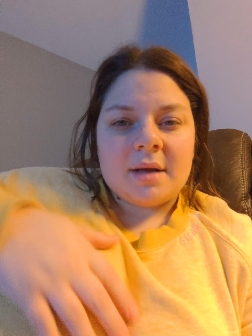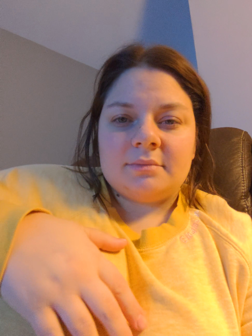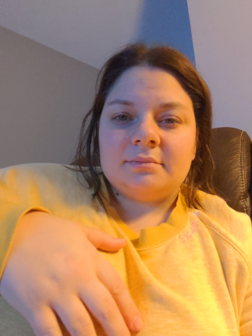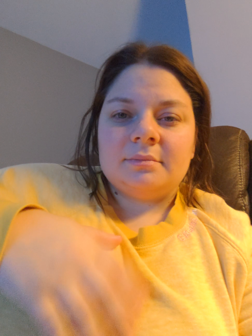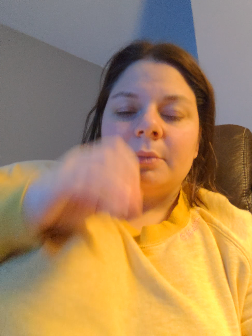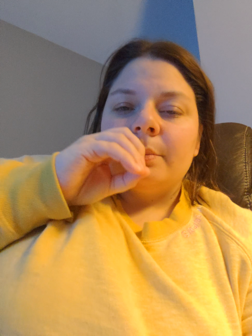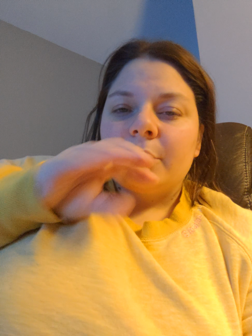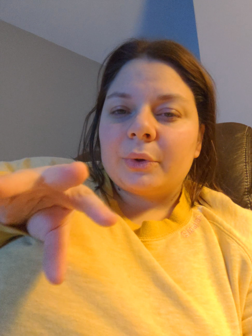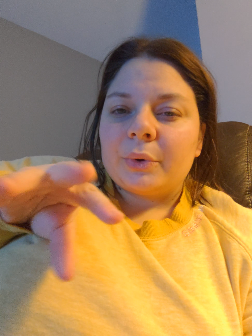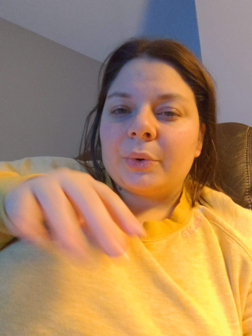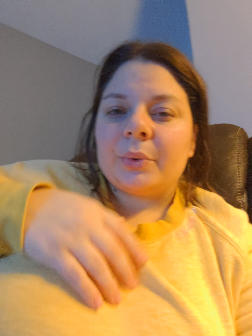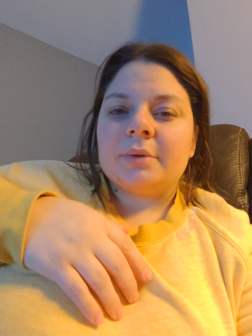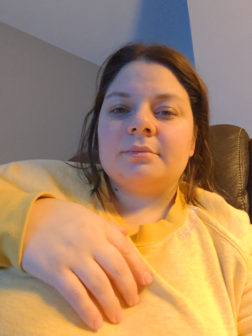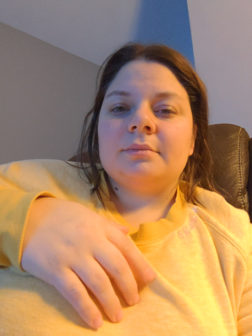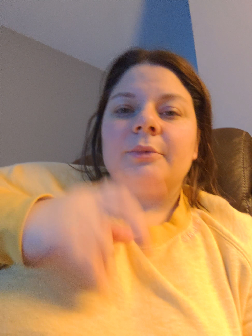blow